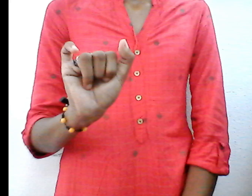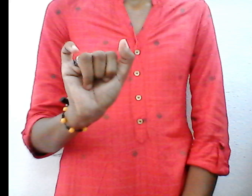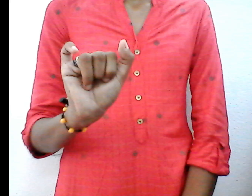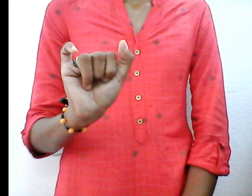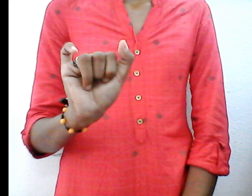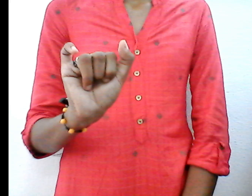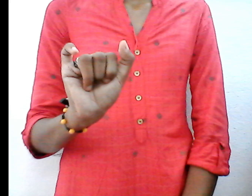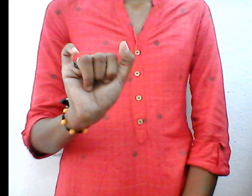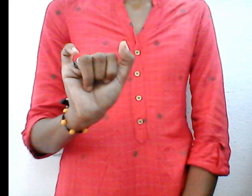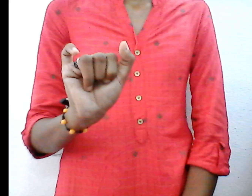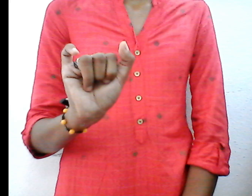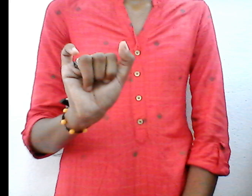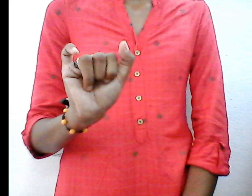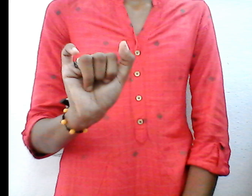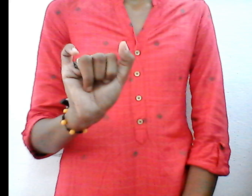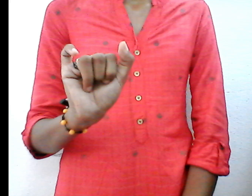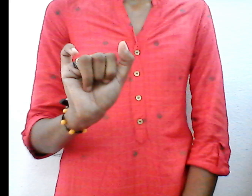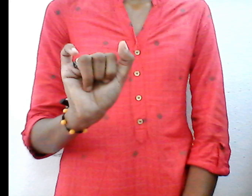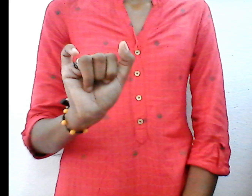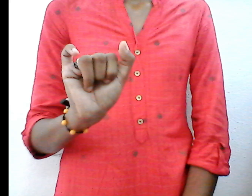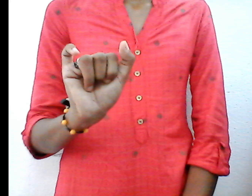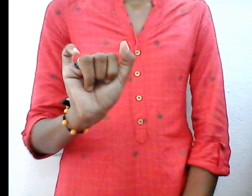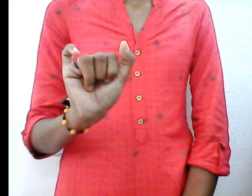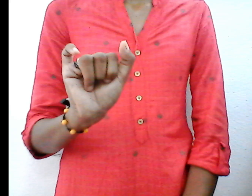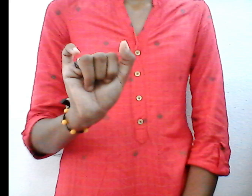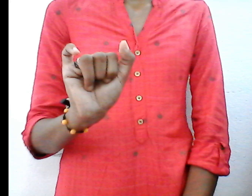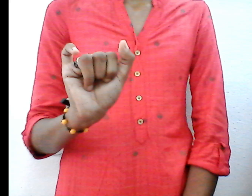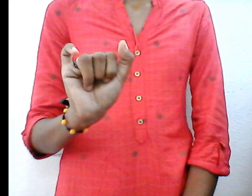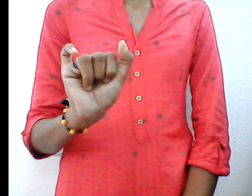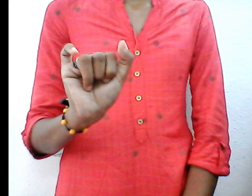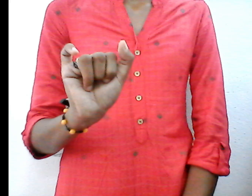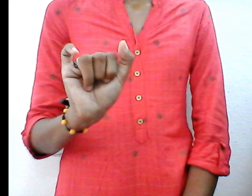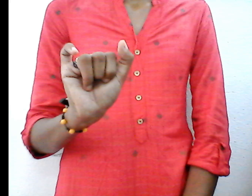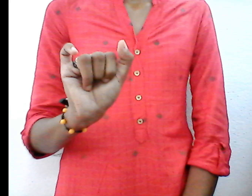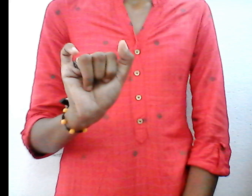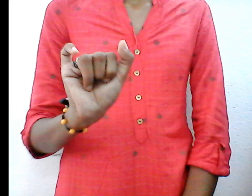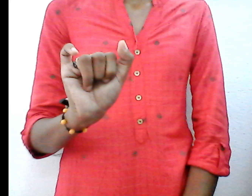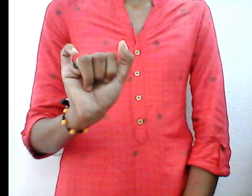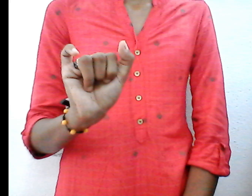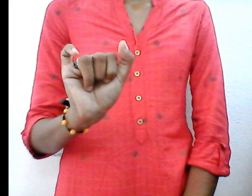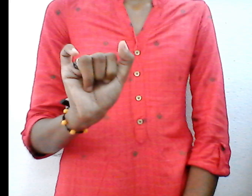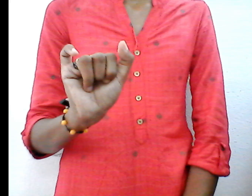ഋ